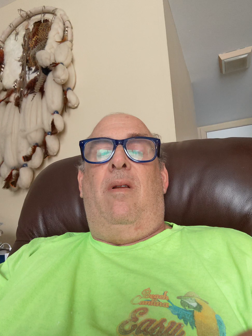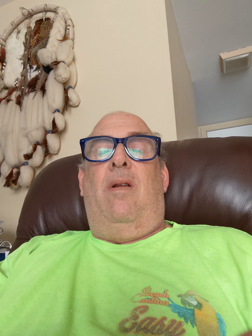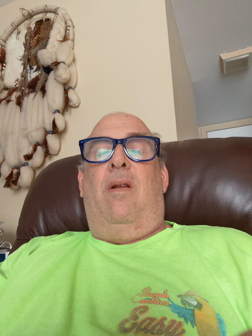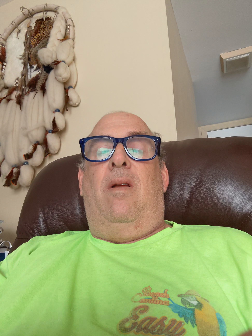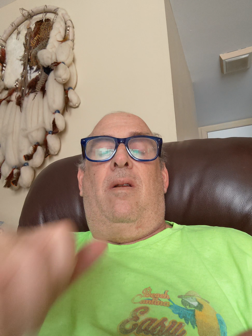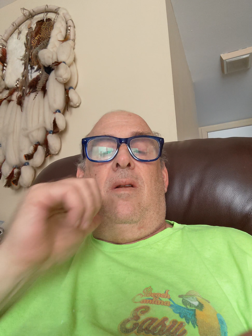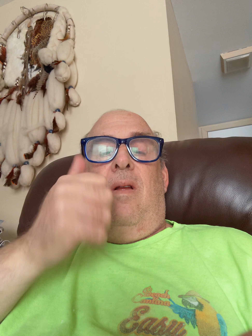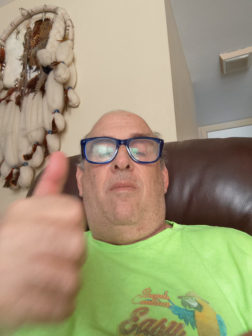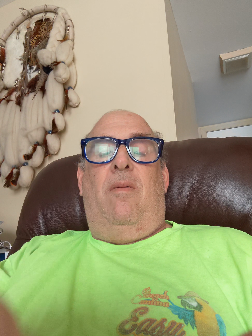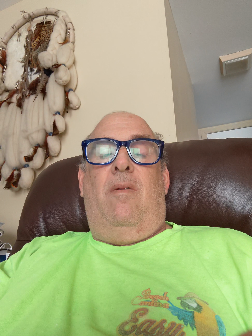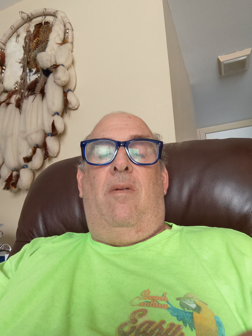tomorrow